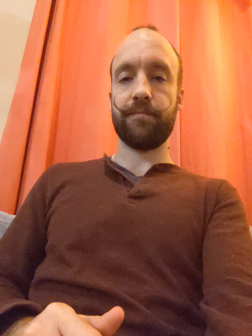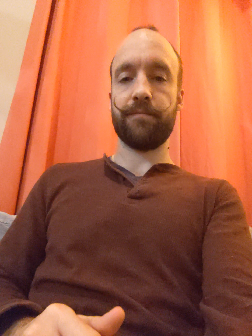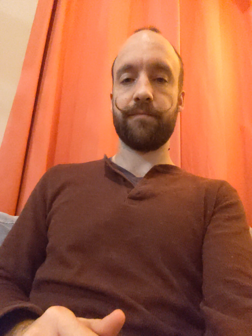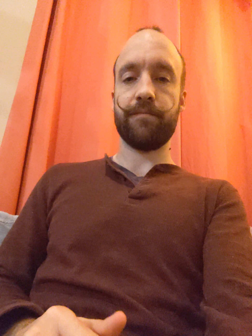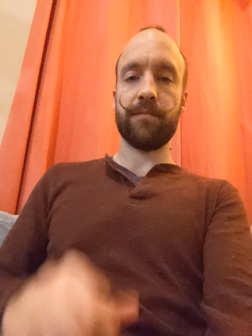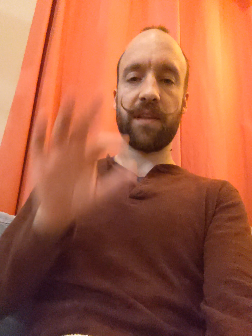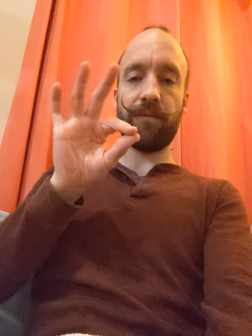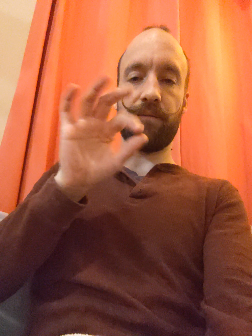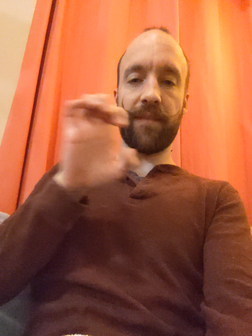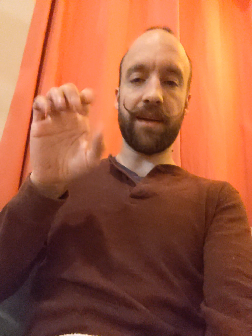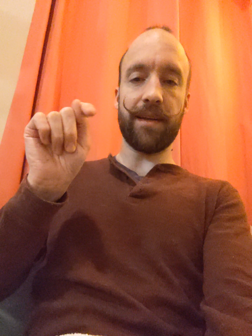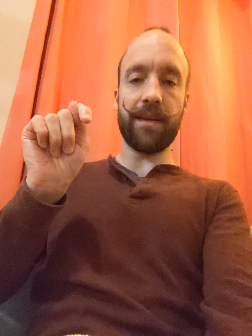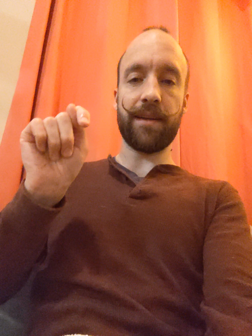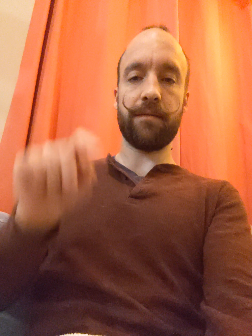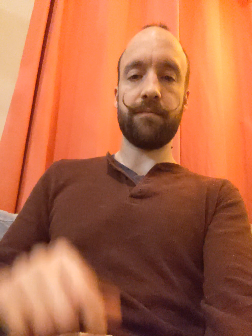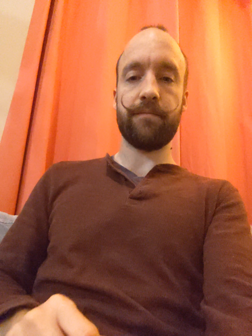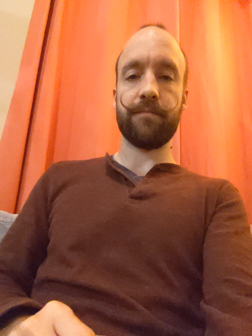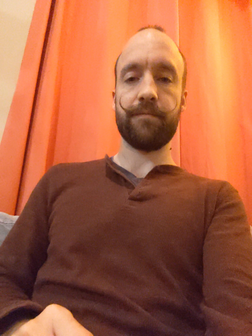feet